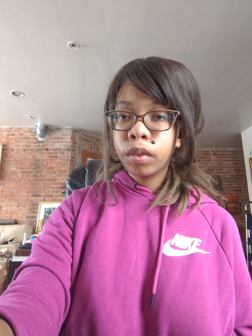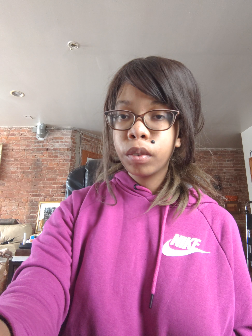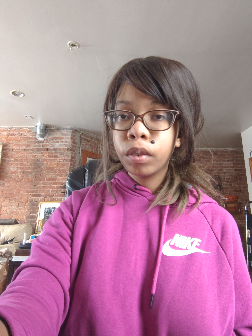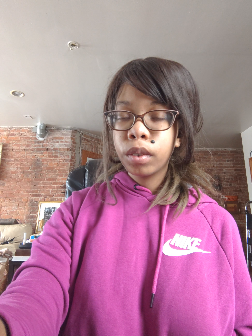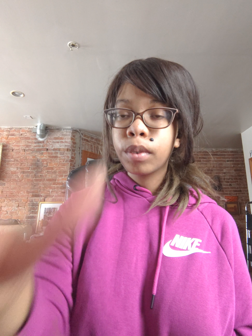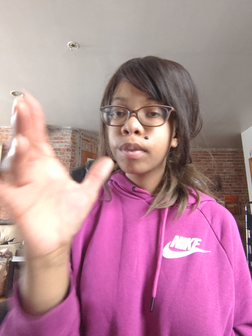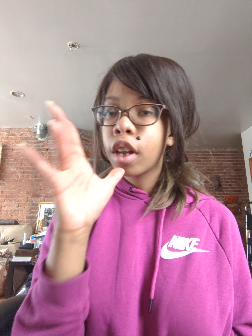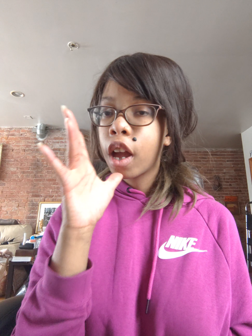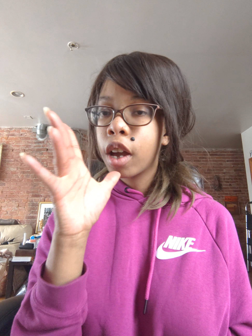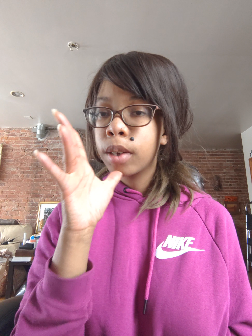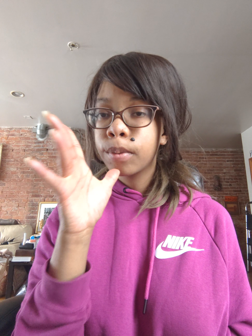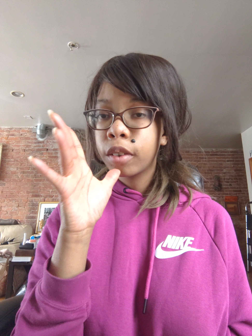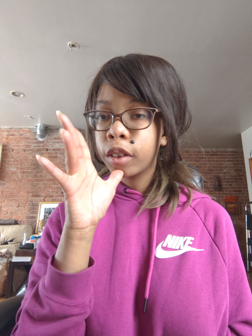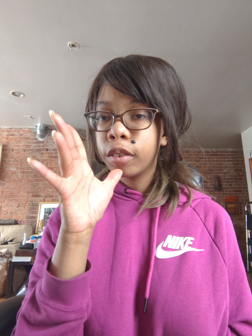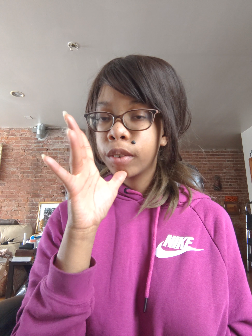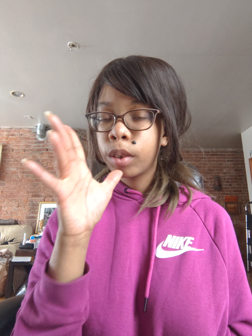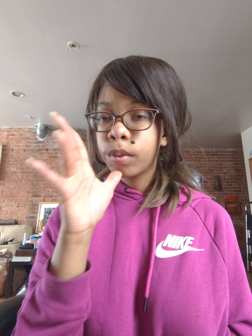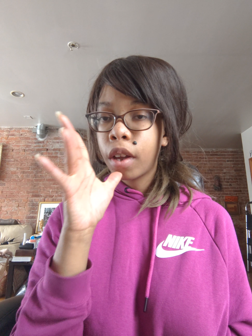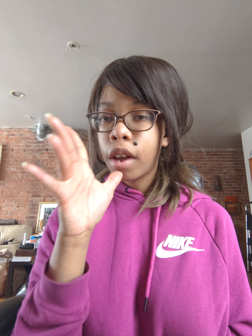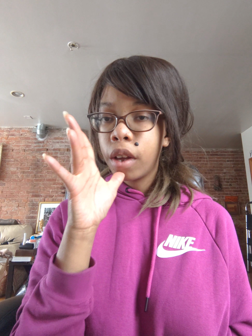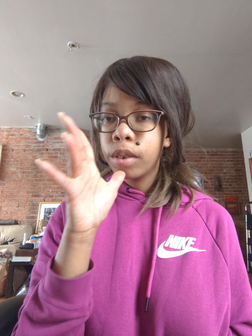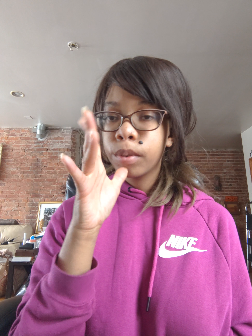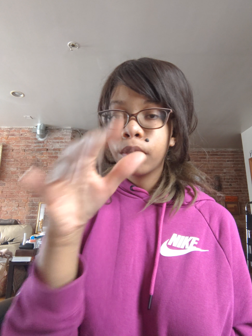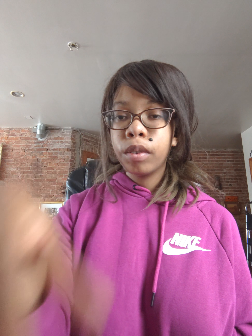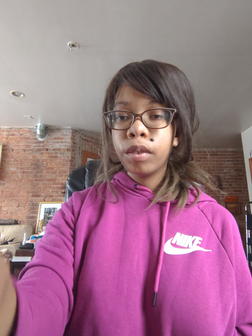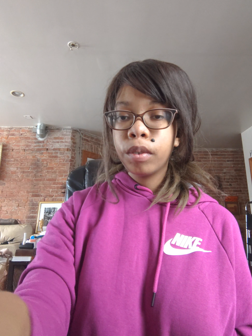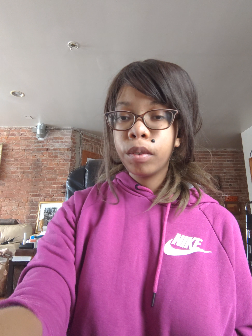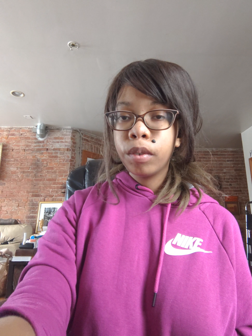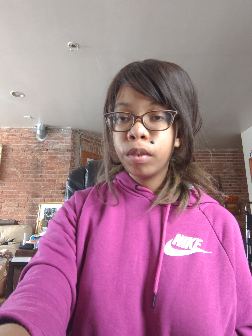mom